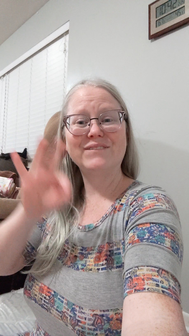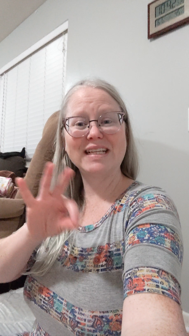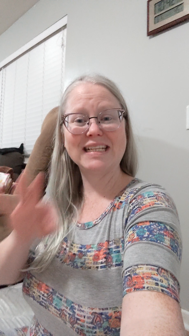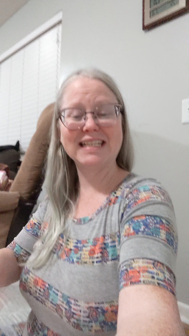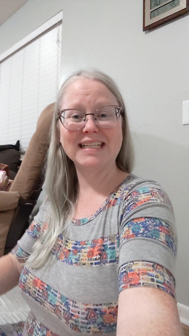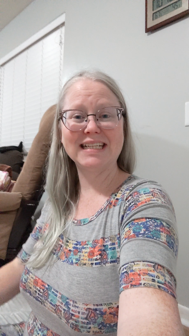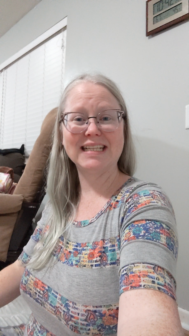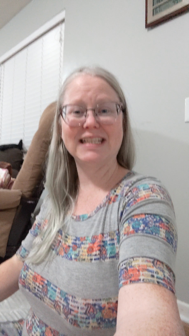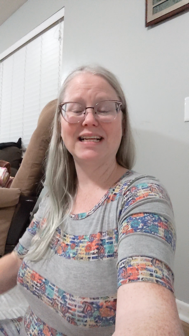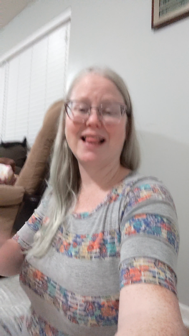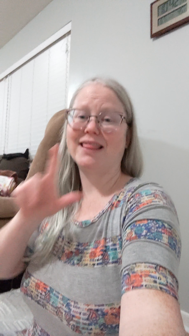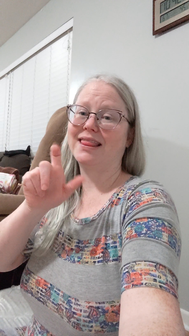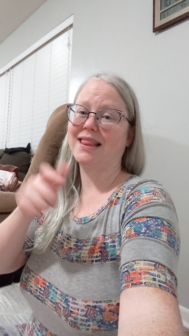leg